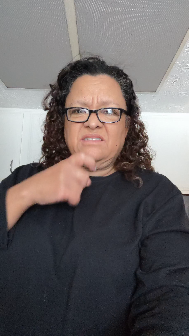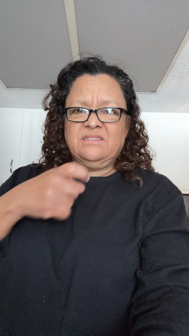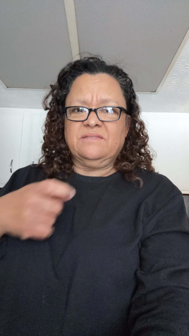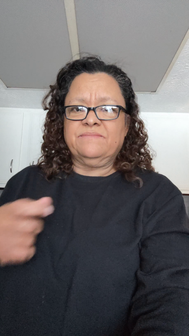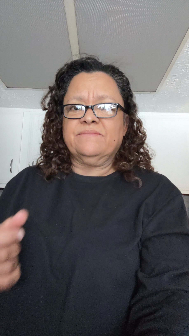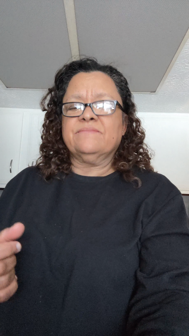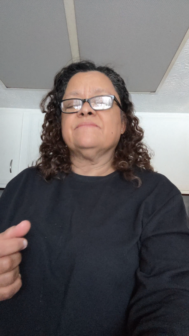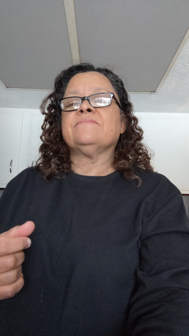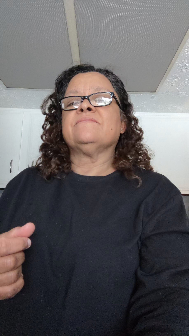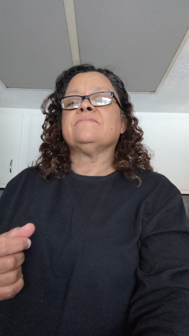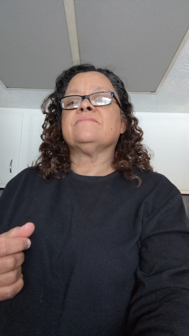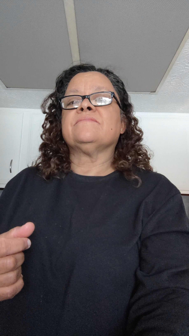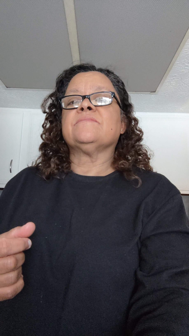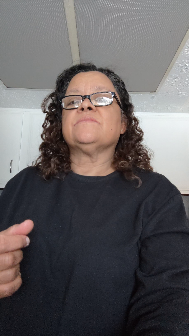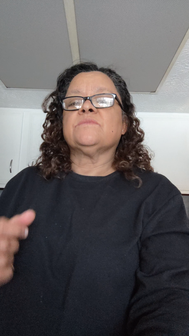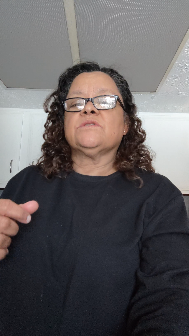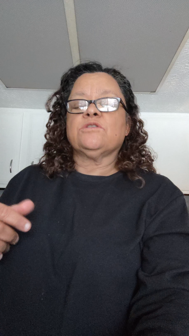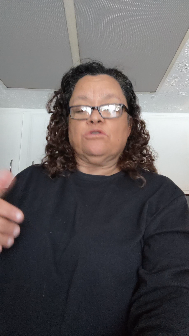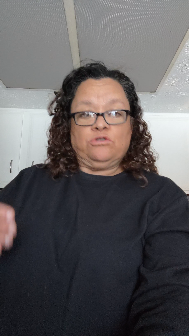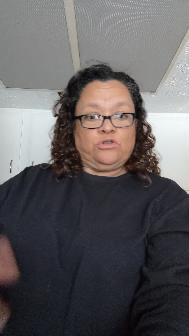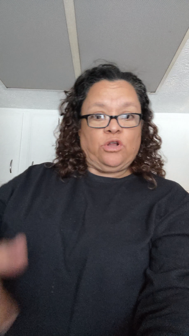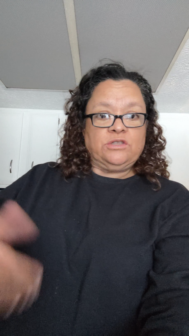shorts